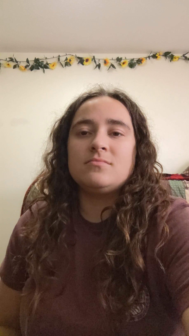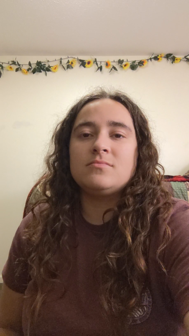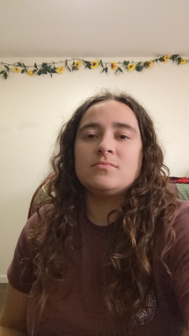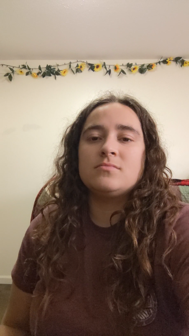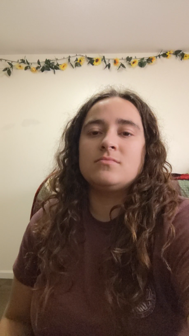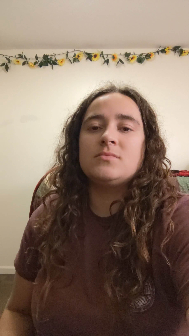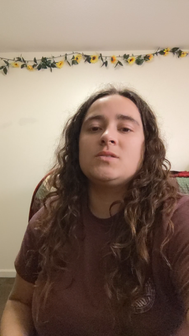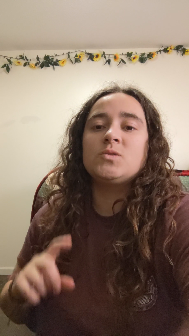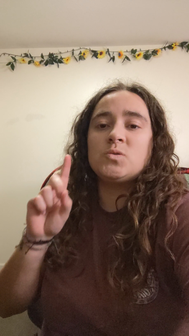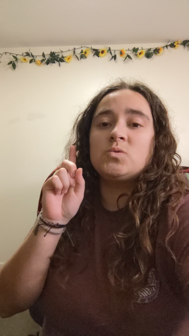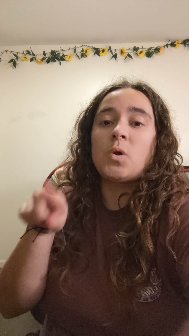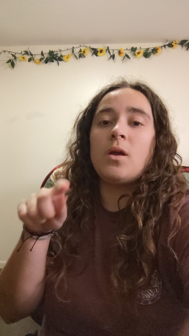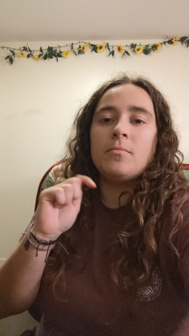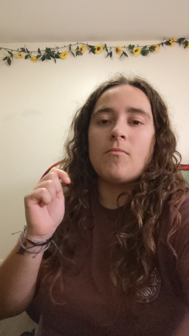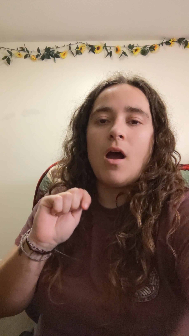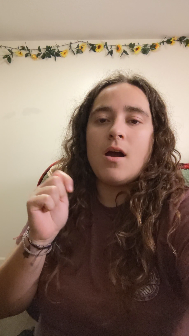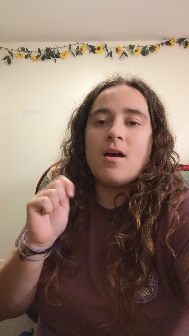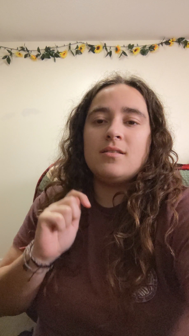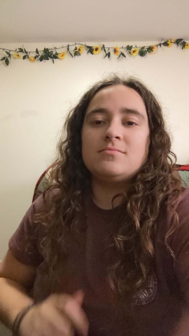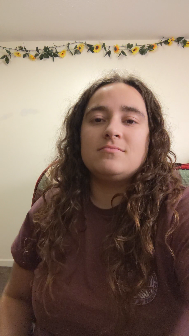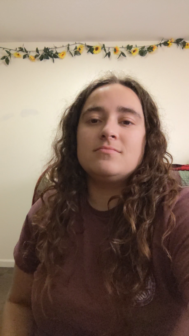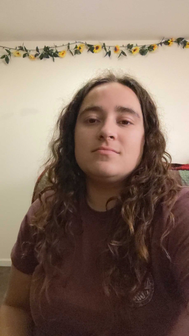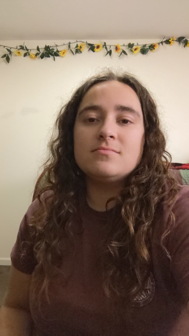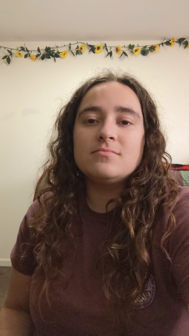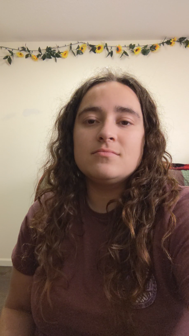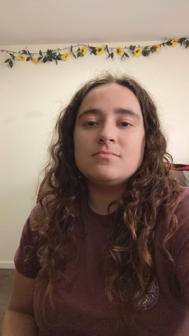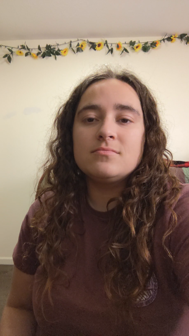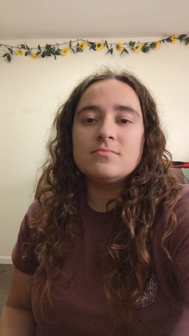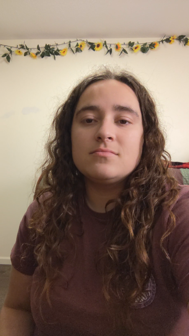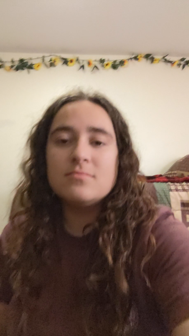go potty